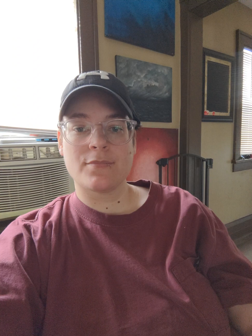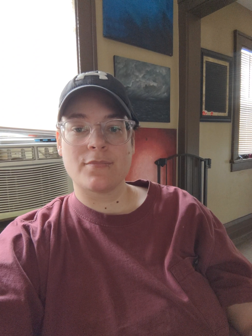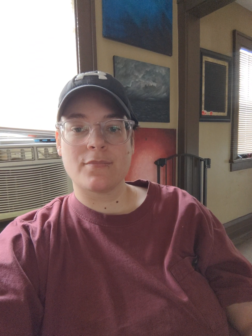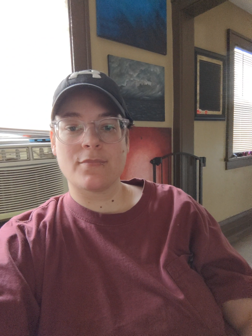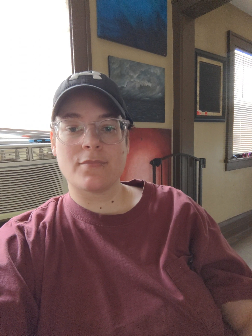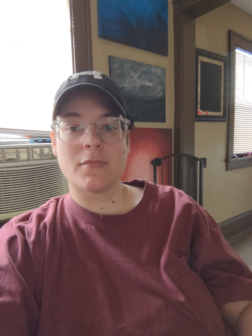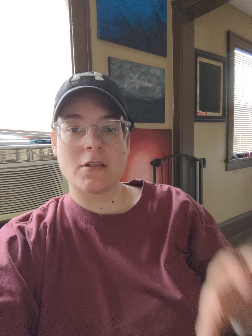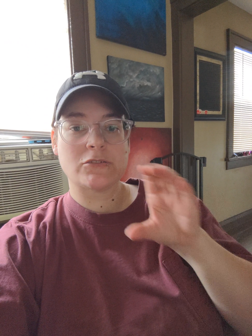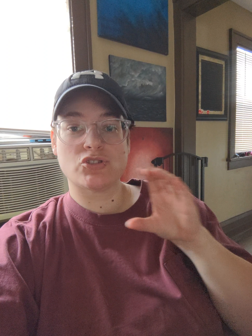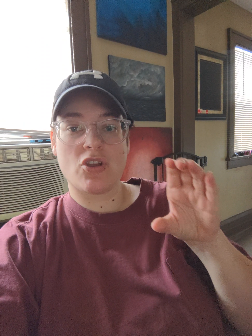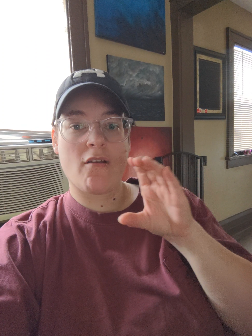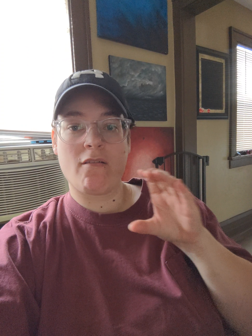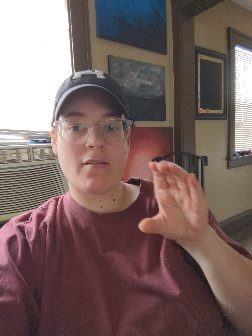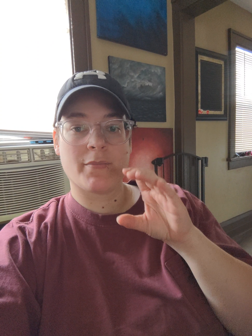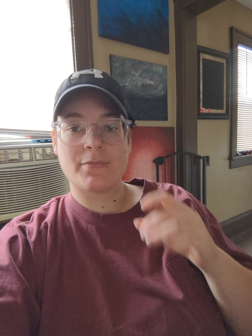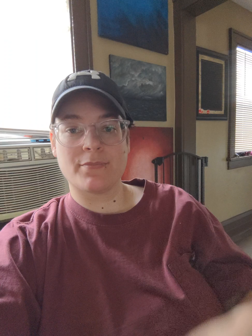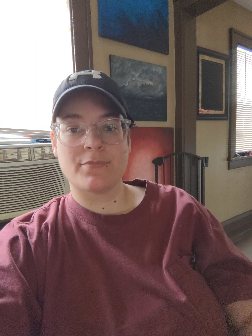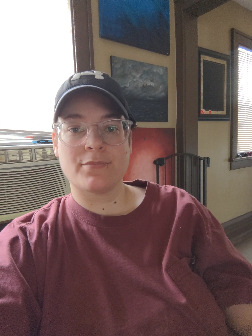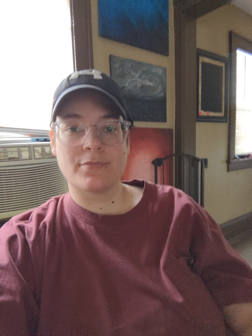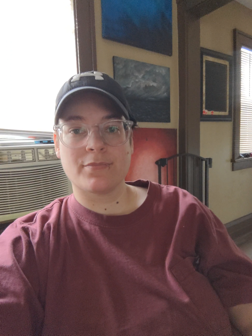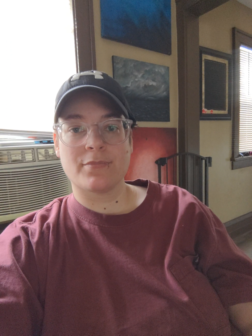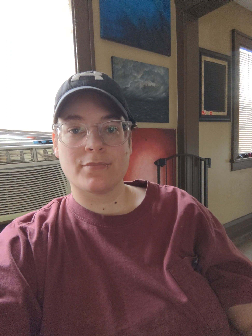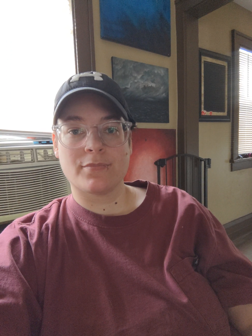chocolate